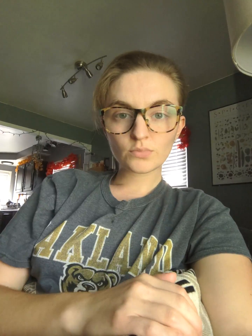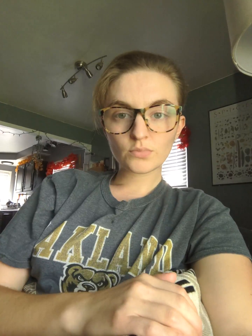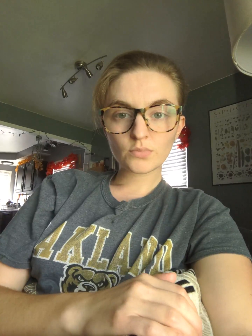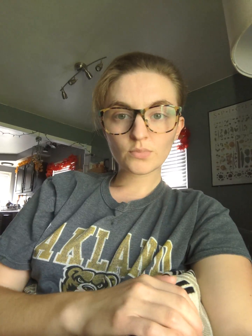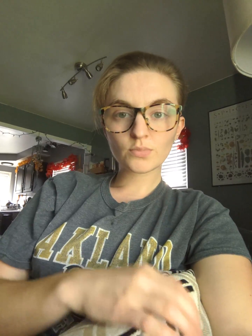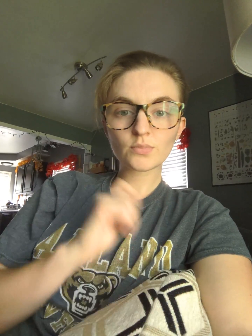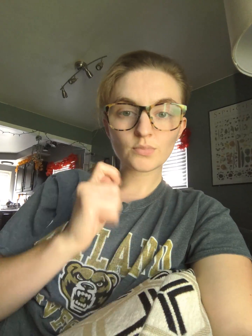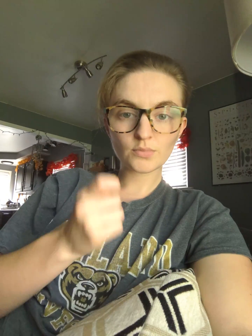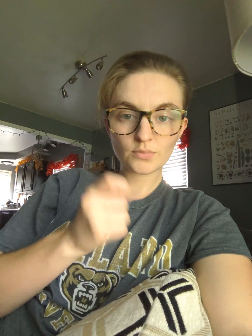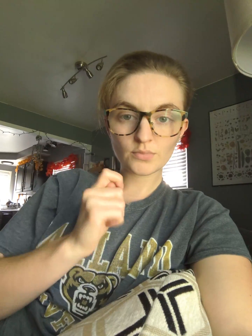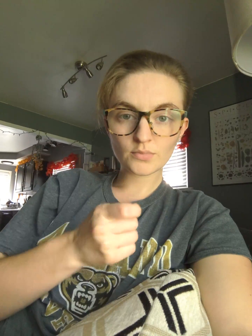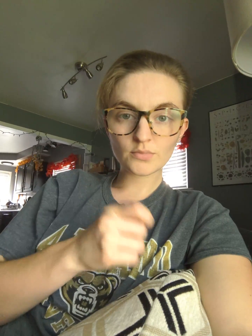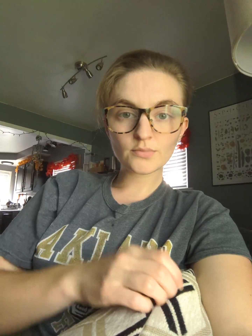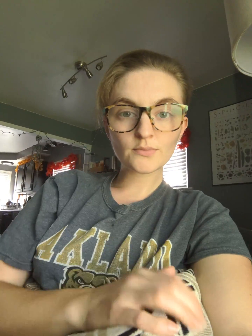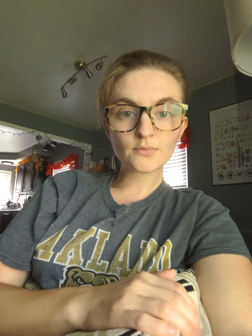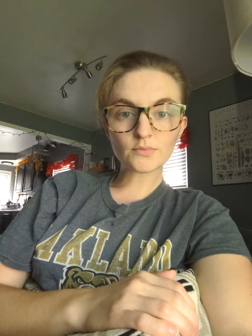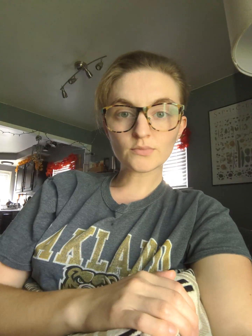cart